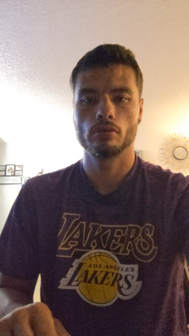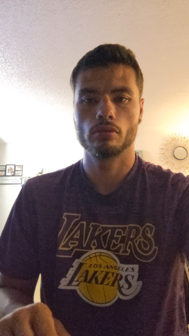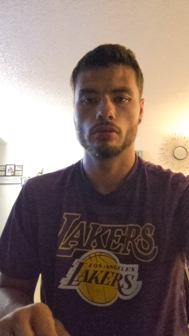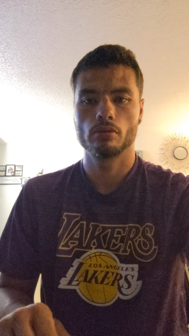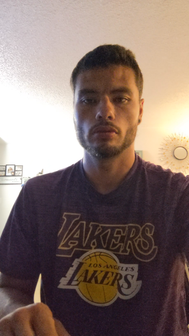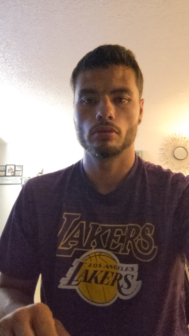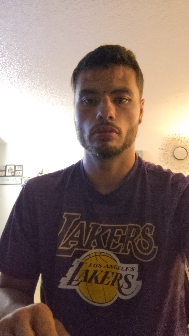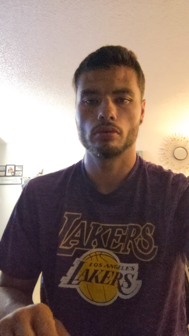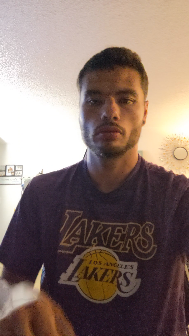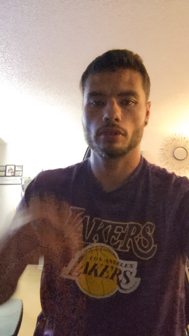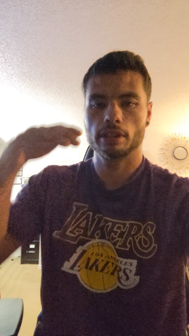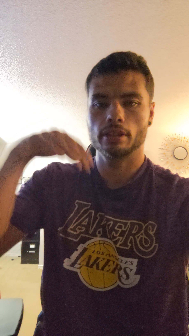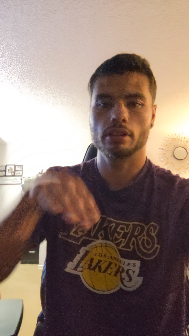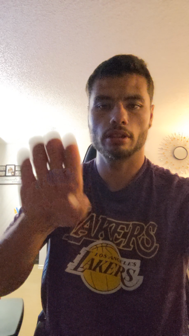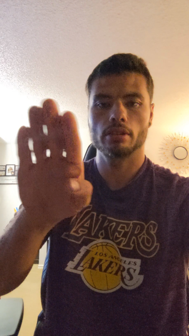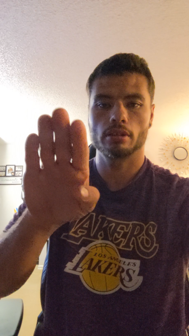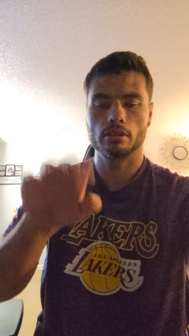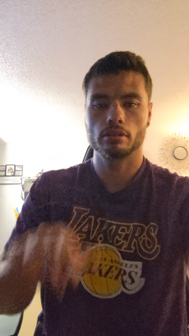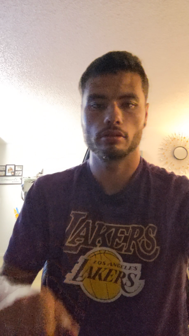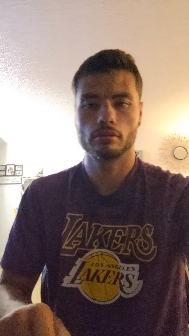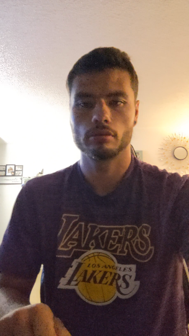enter